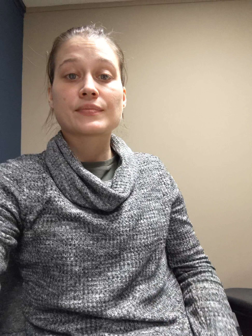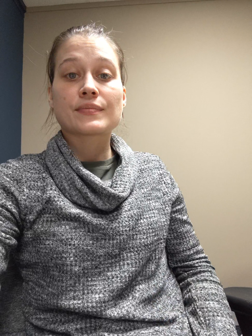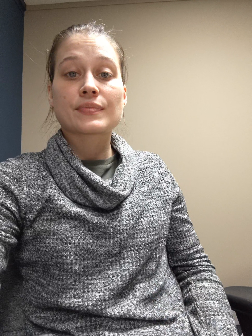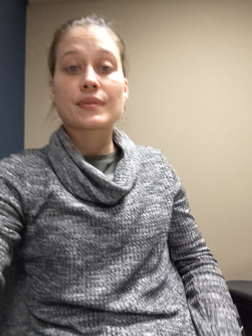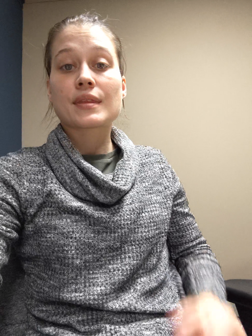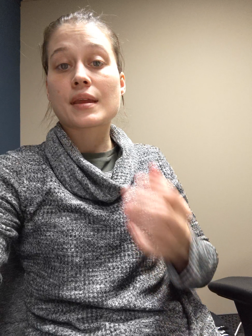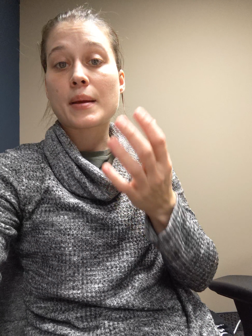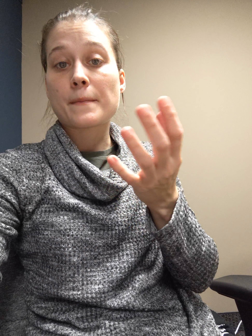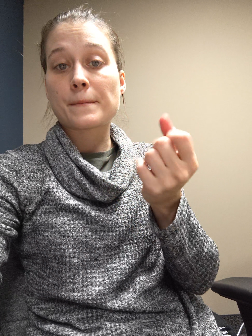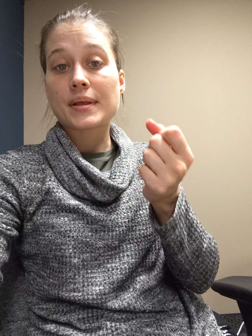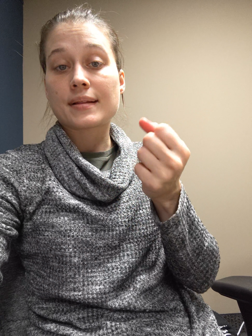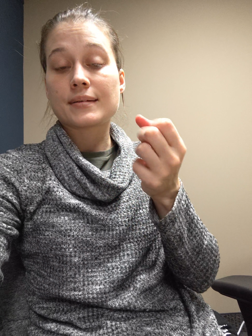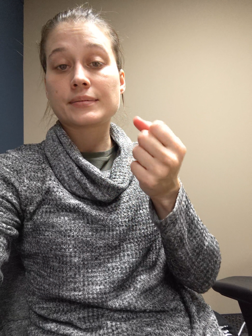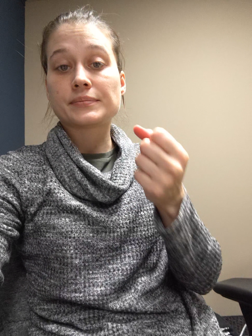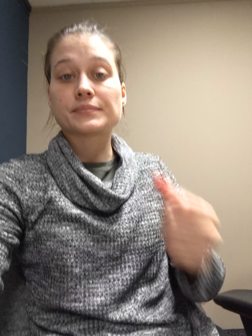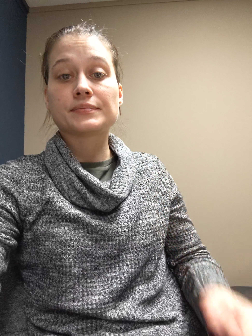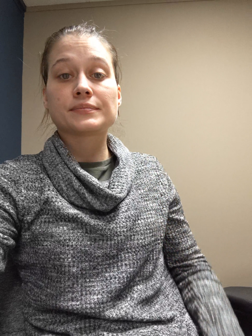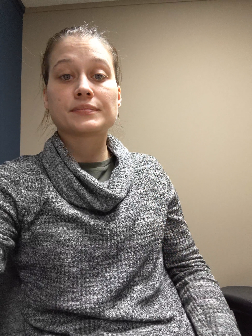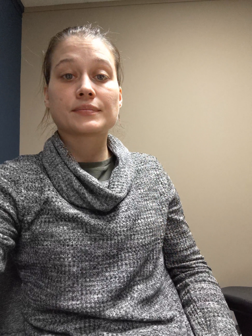milk